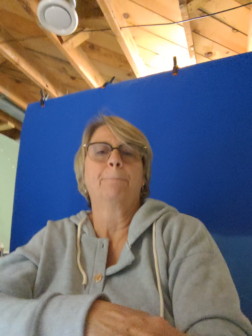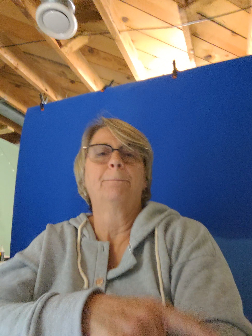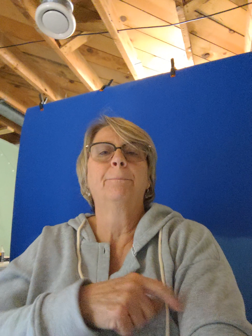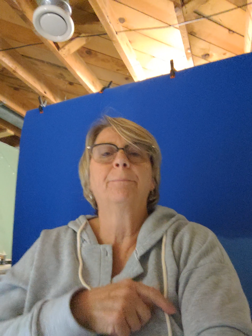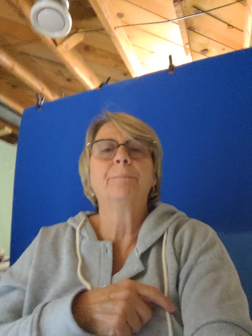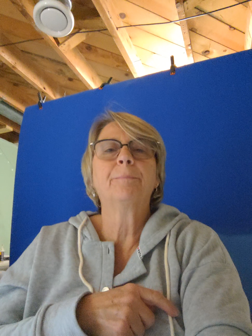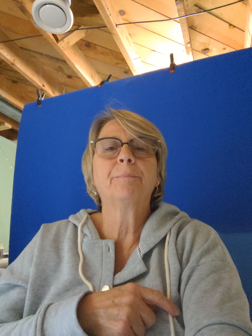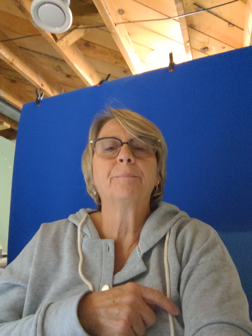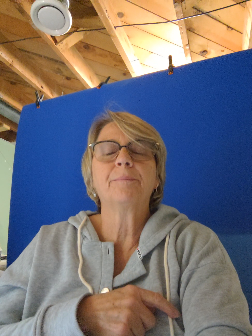arm